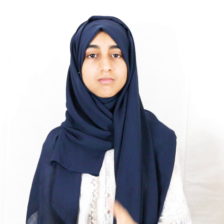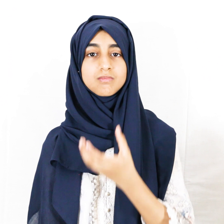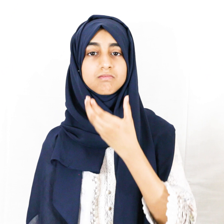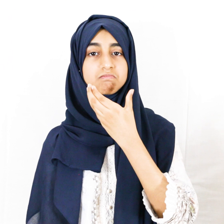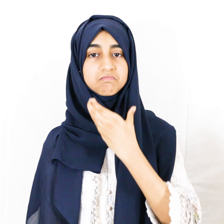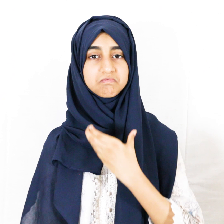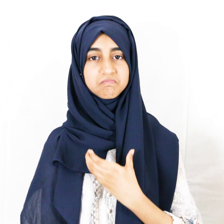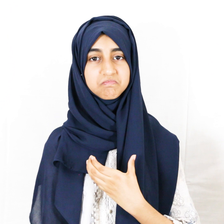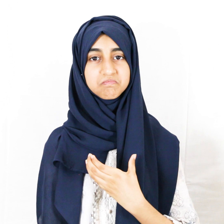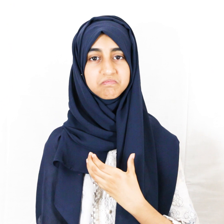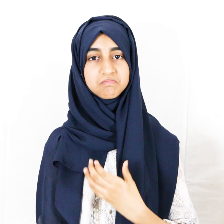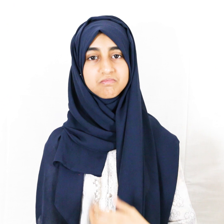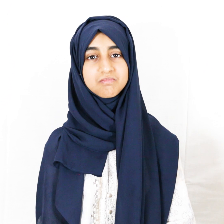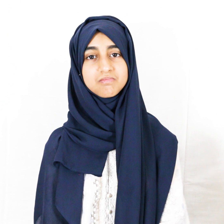sad